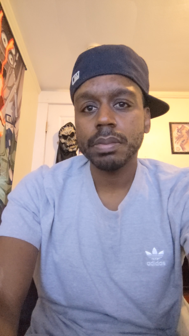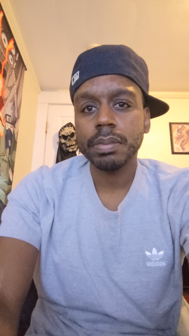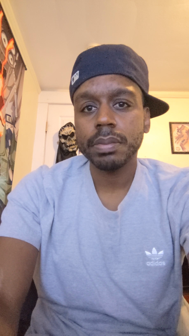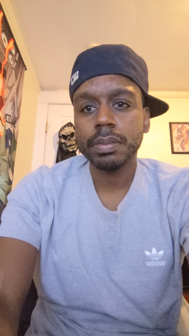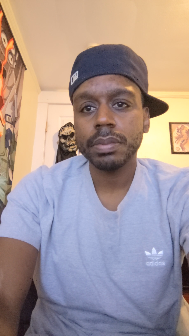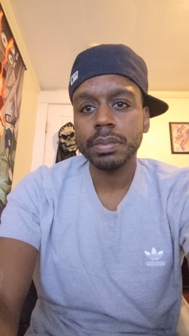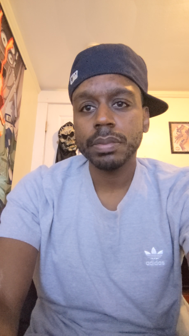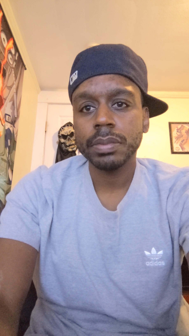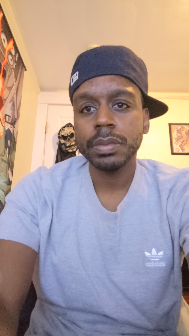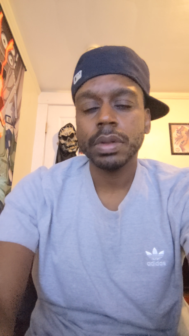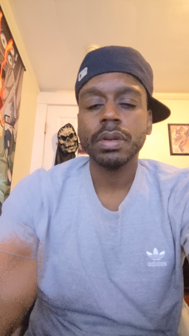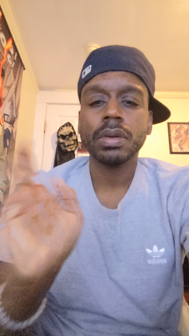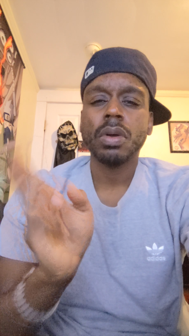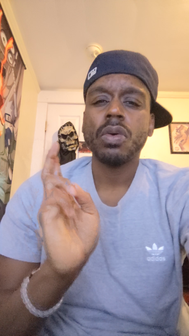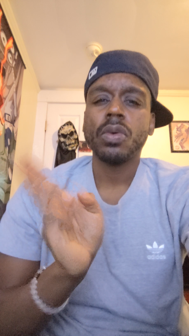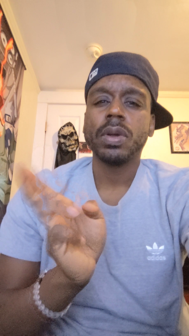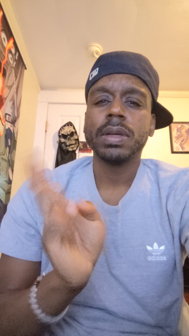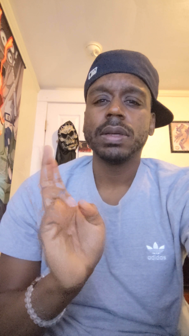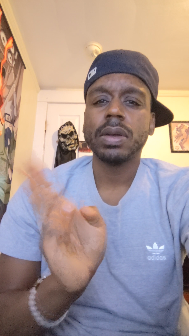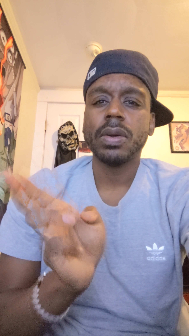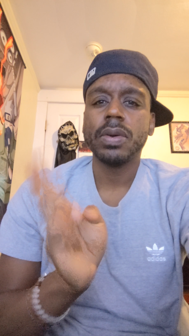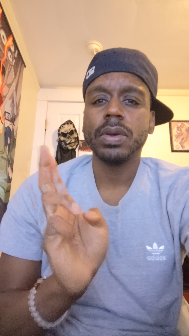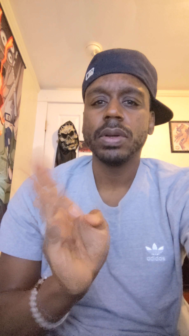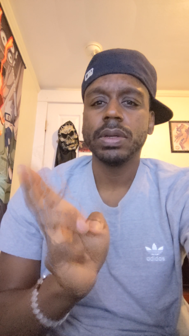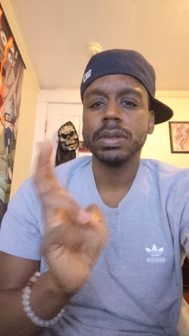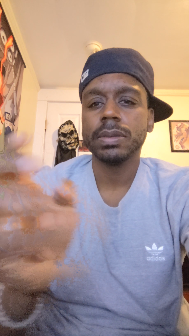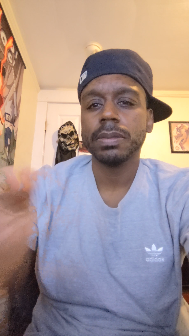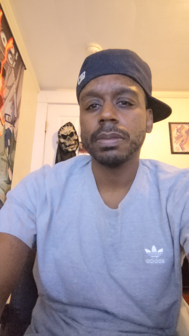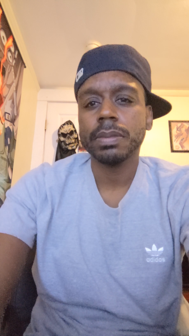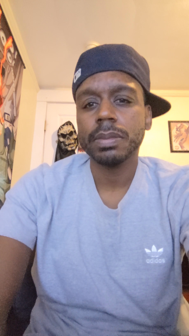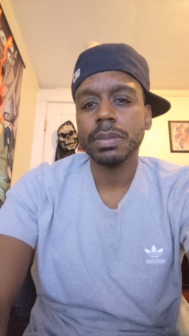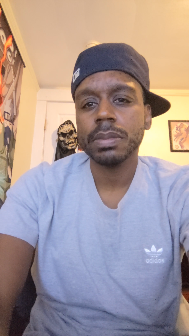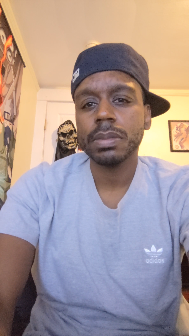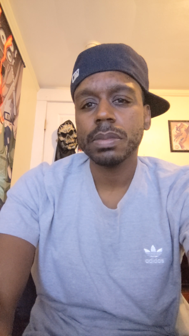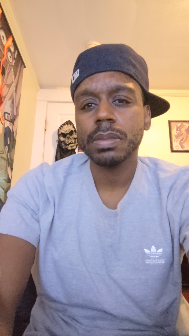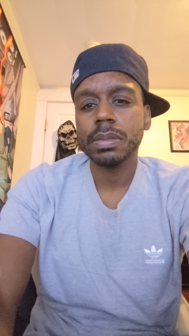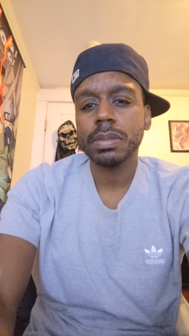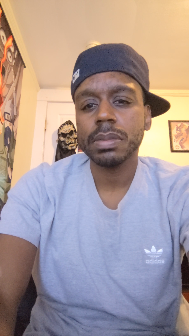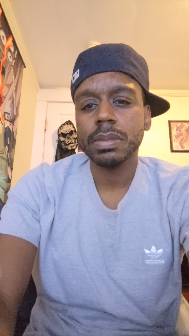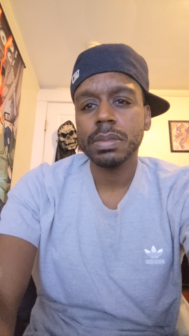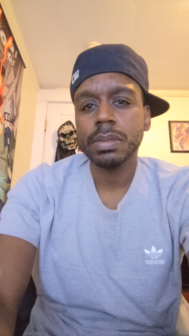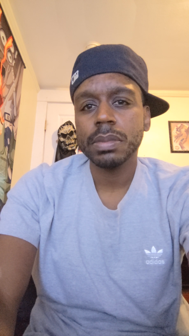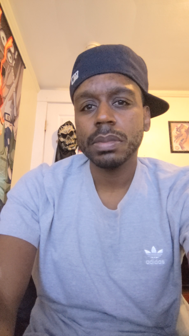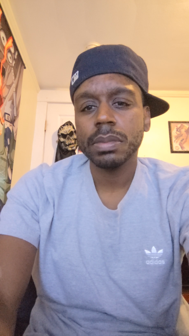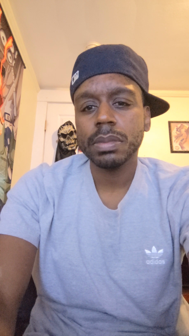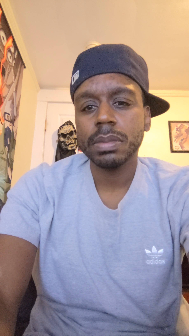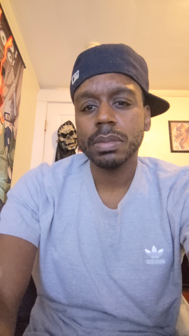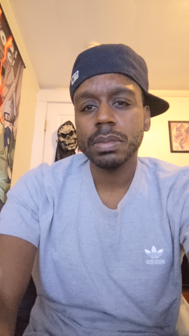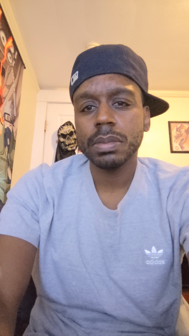hurry